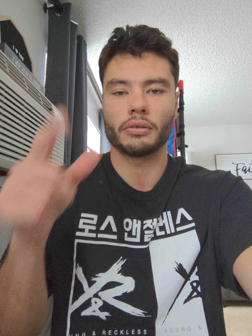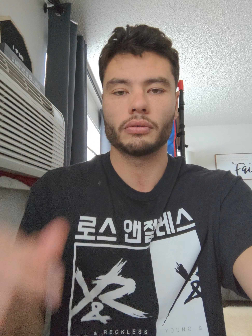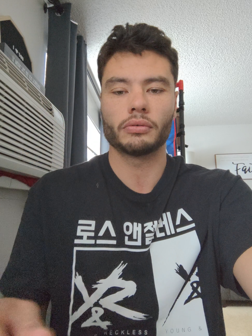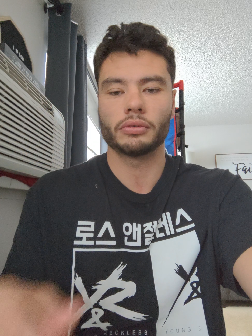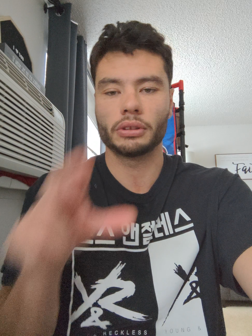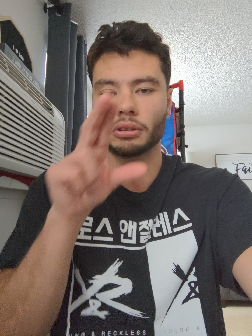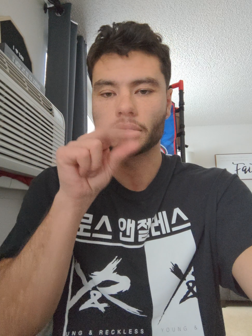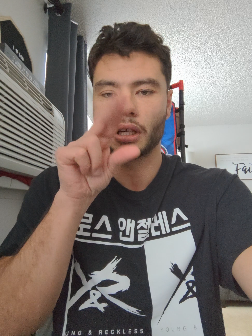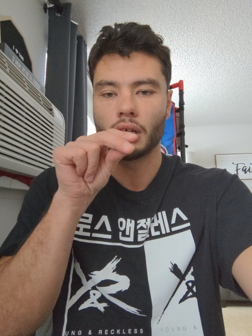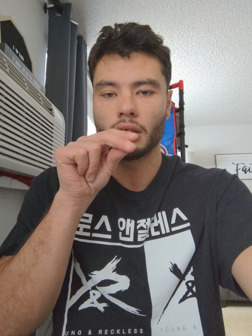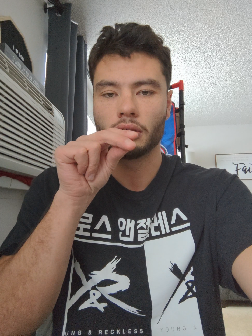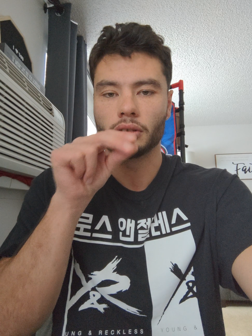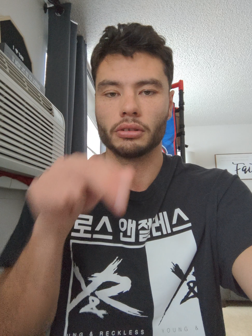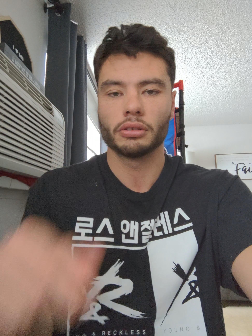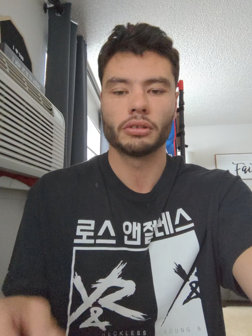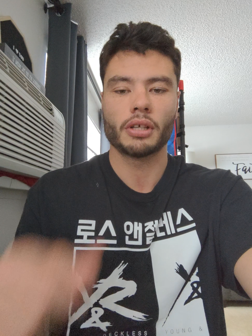duck